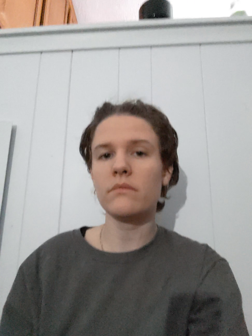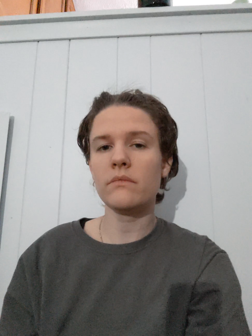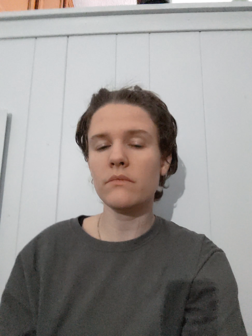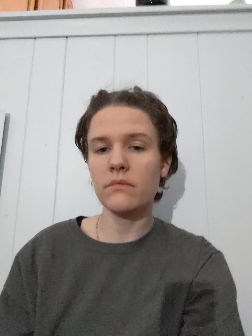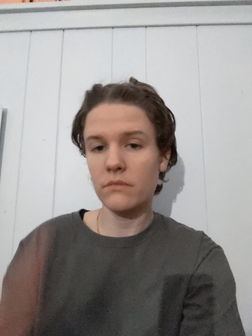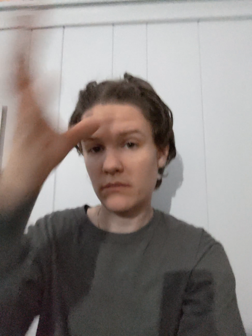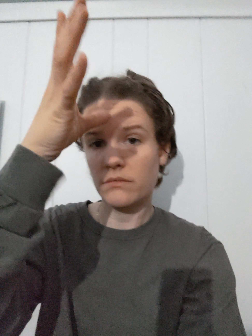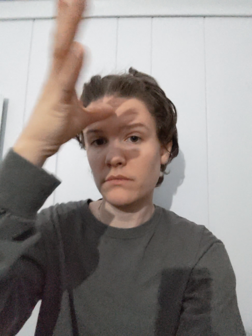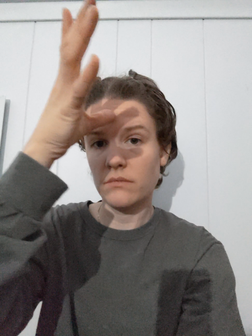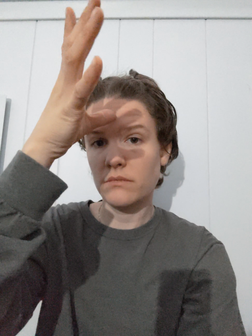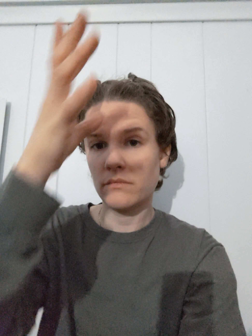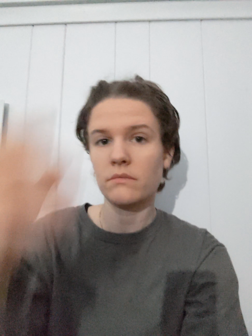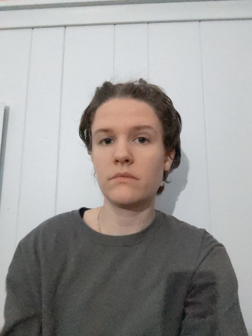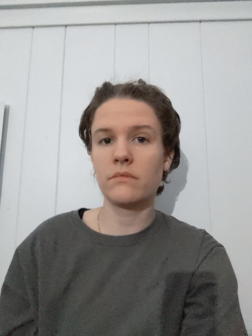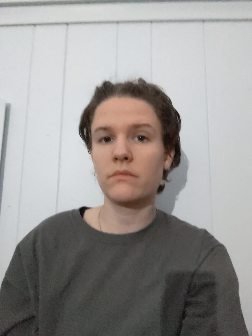dad